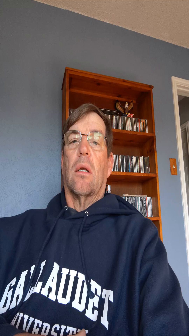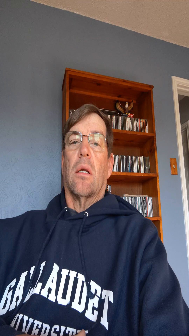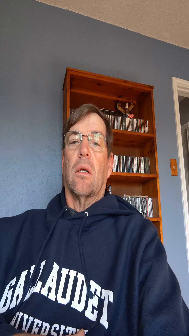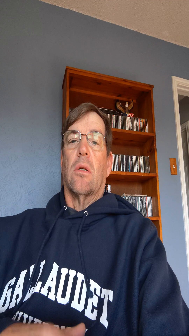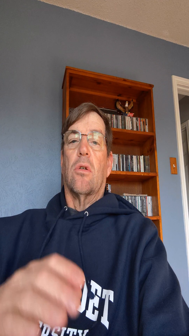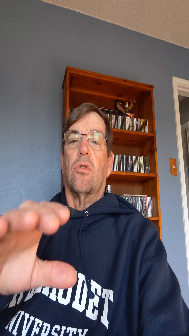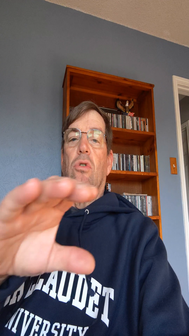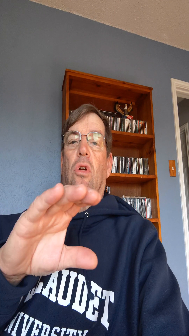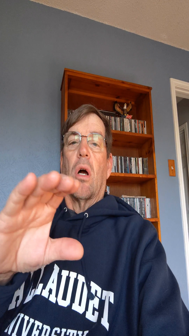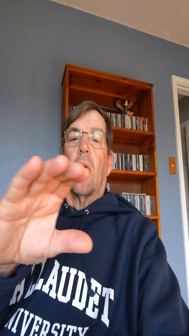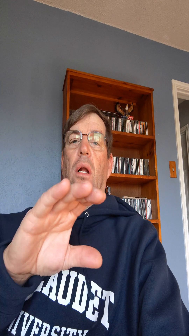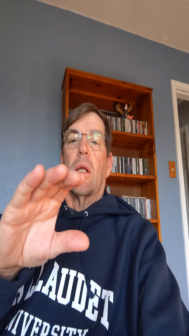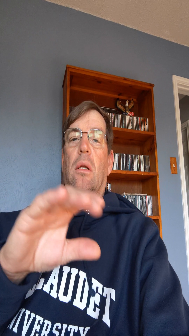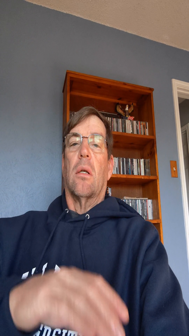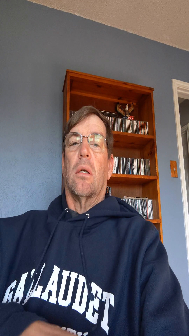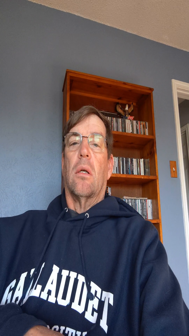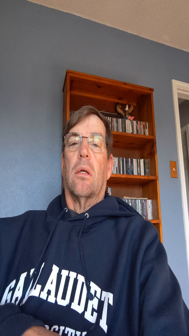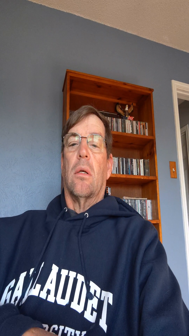chocolate